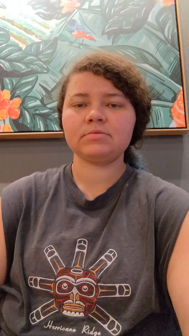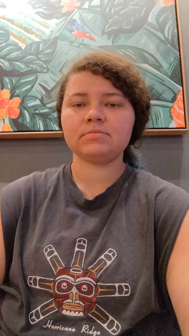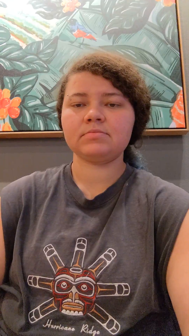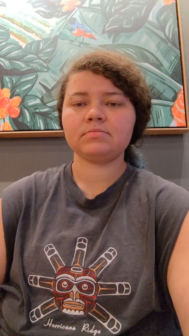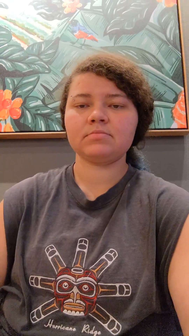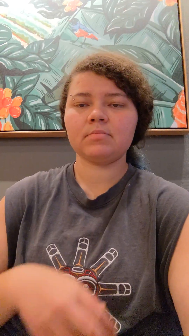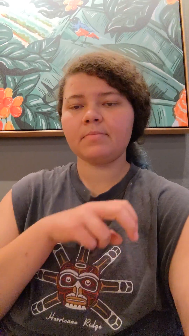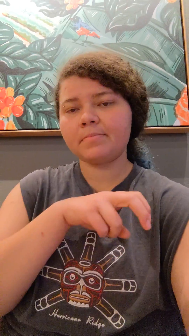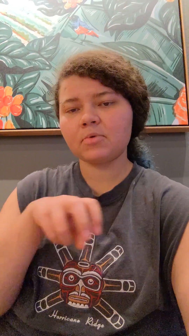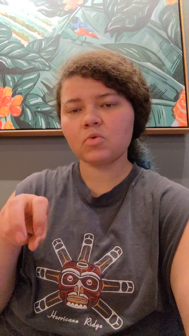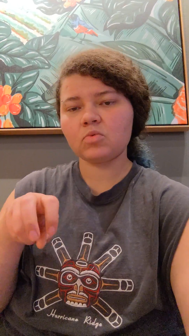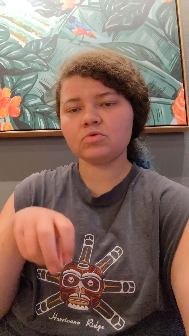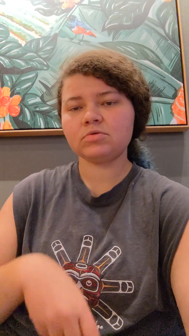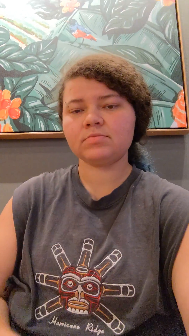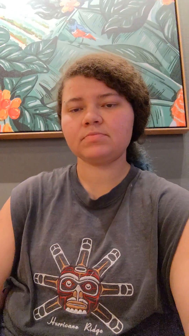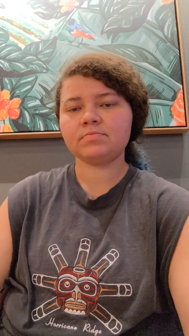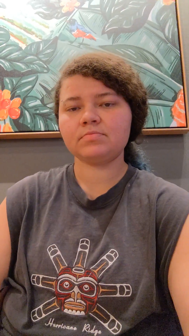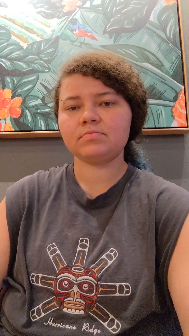porch